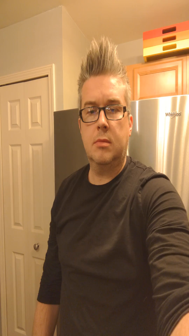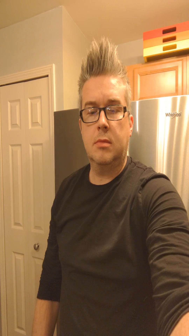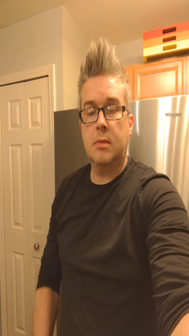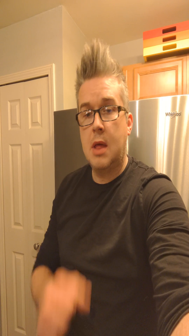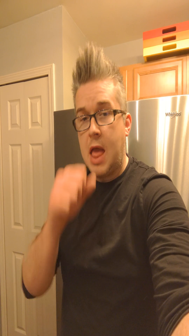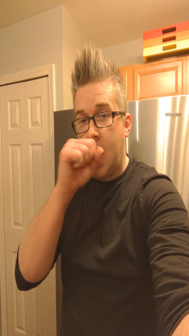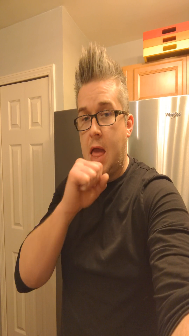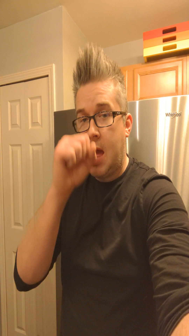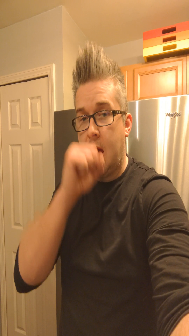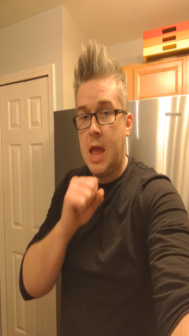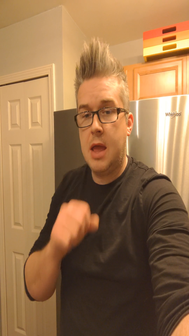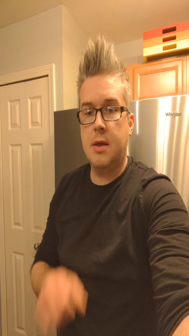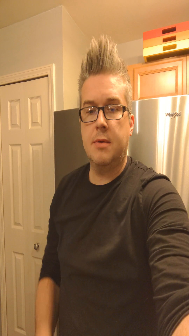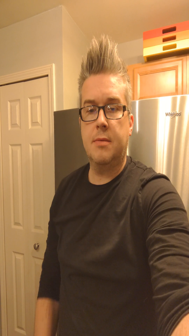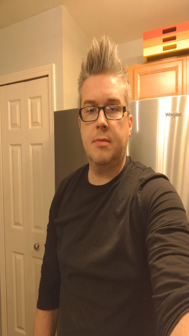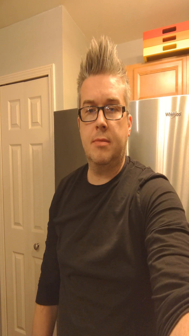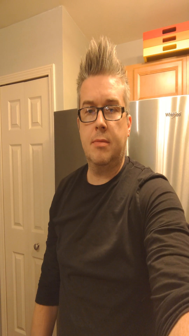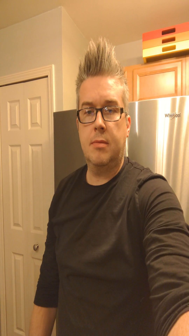ice cream